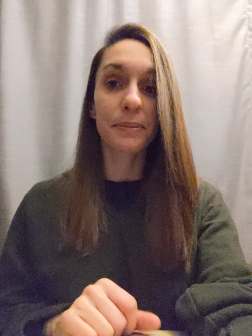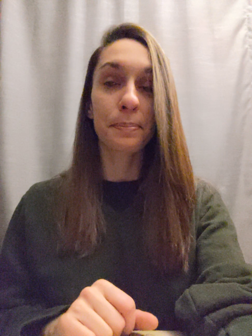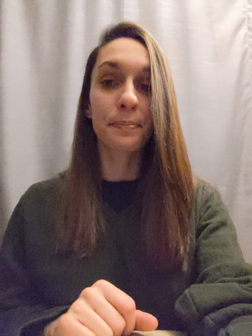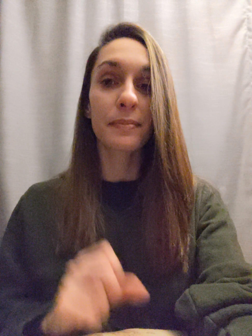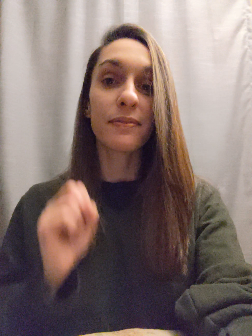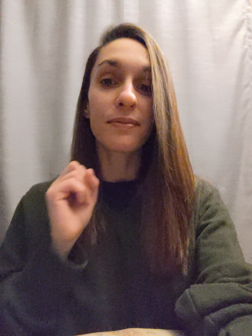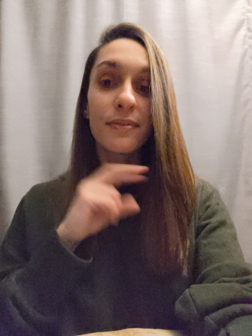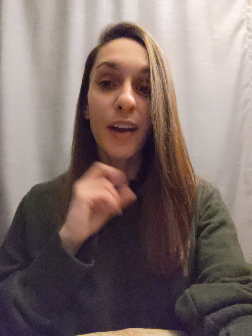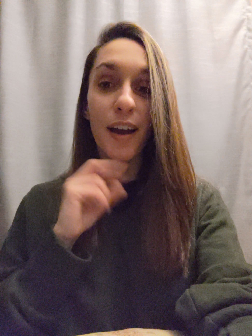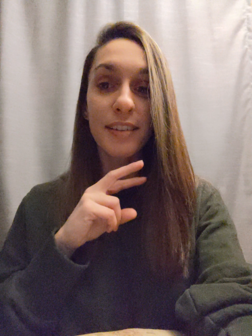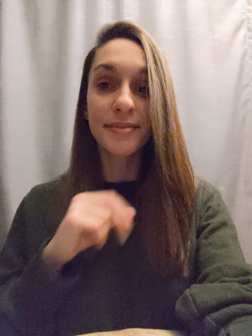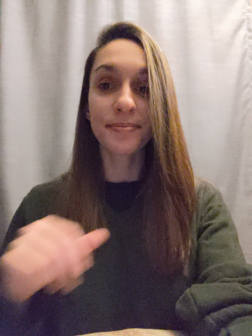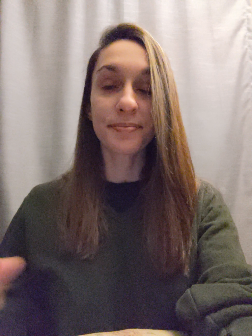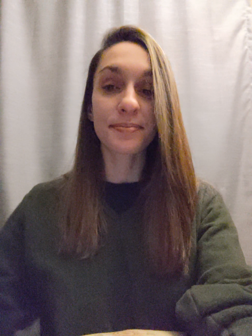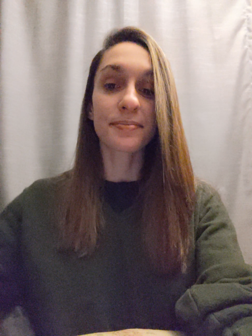frog